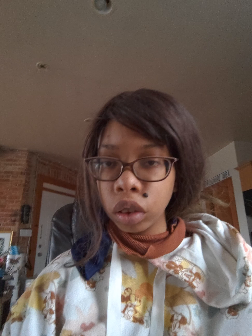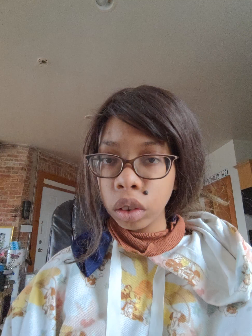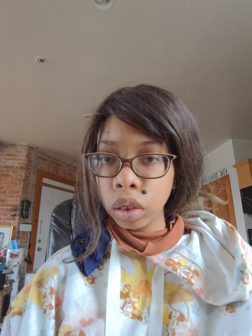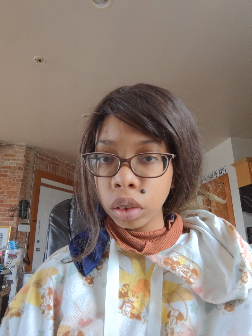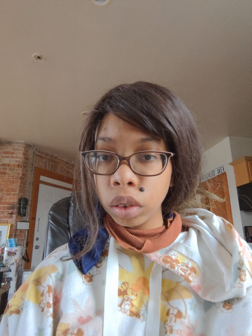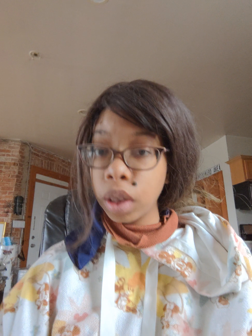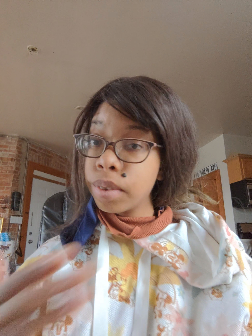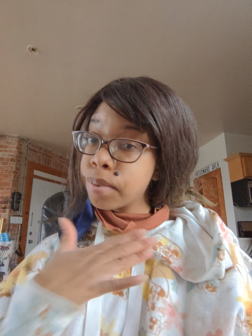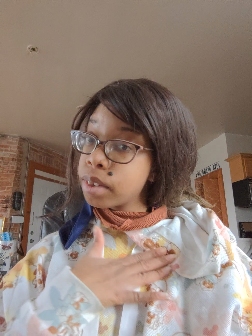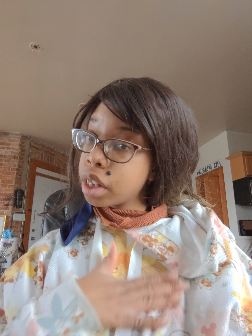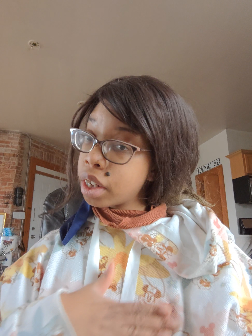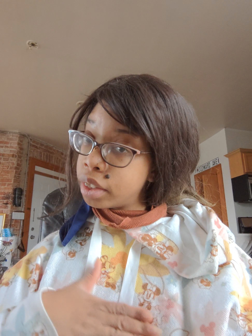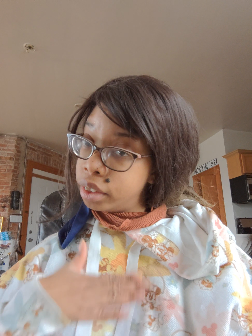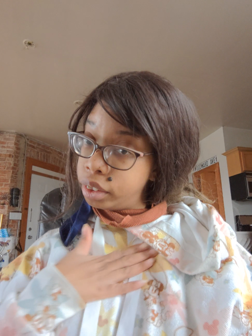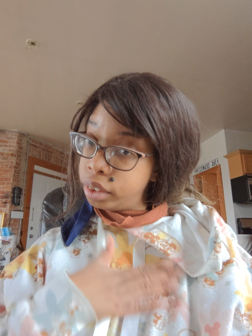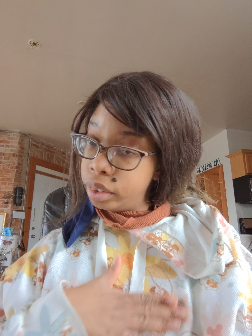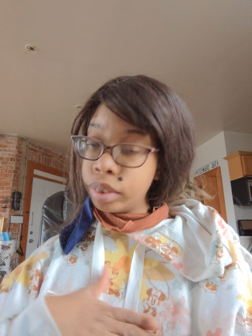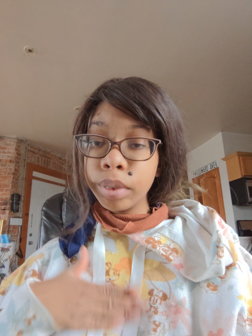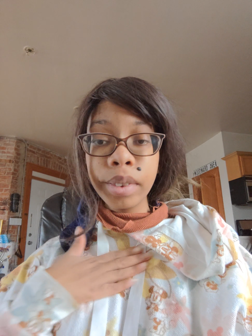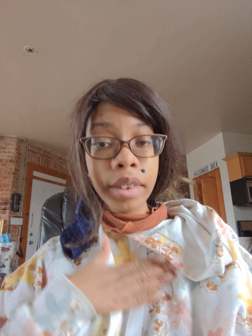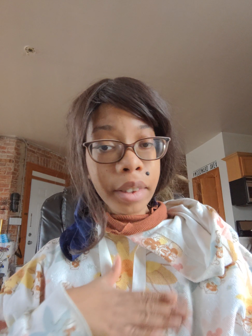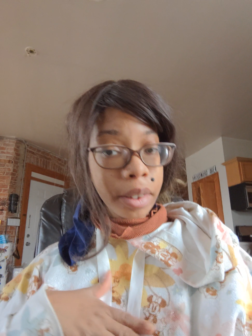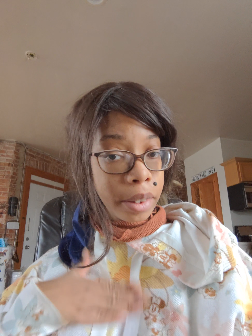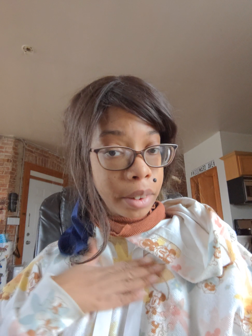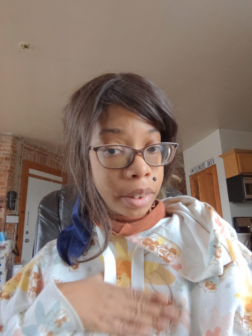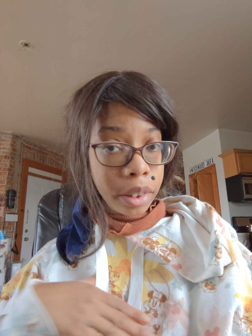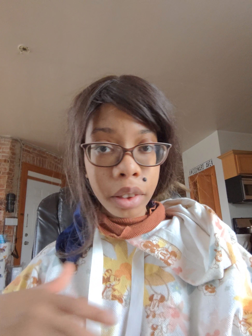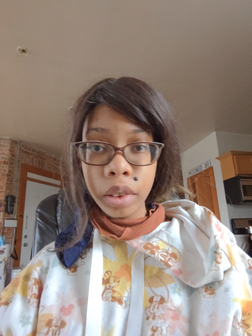please